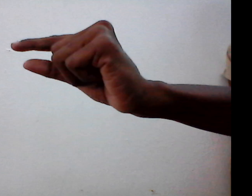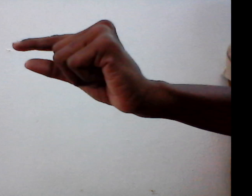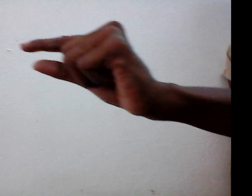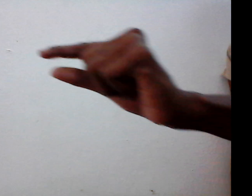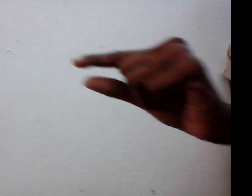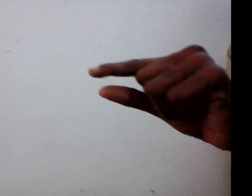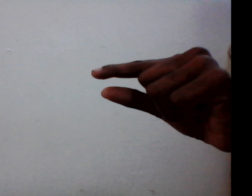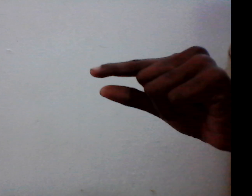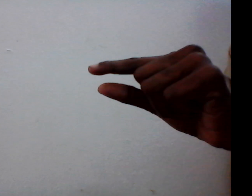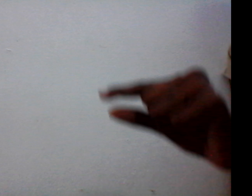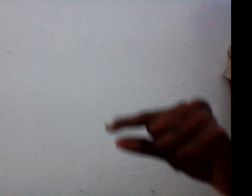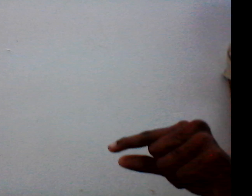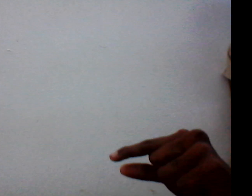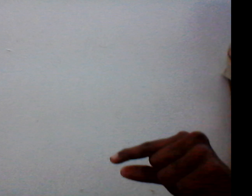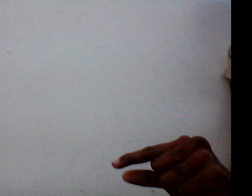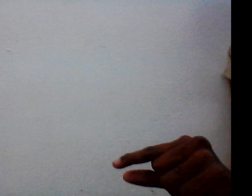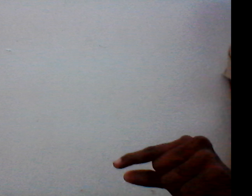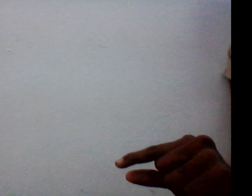ഊ